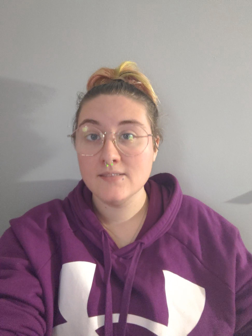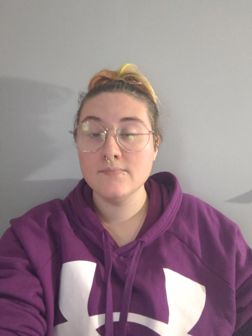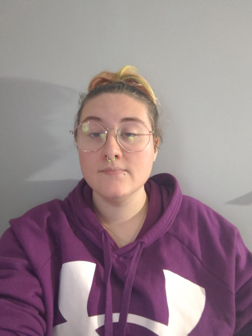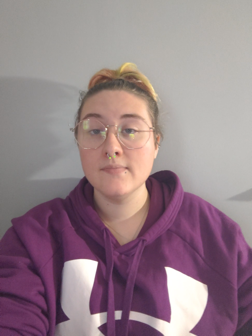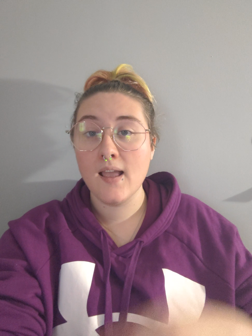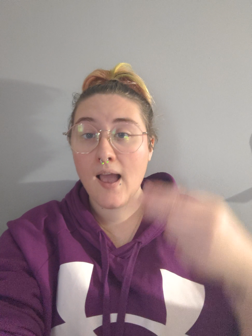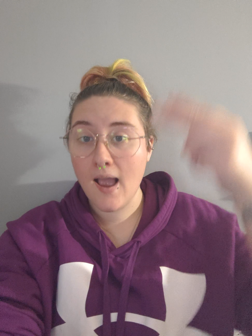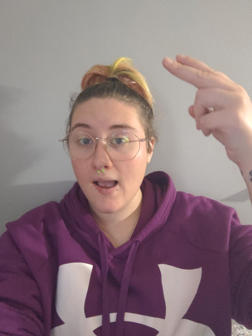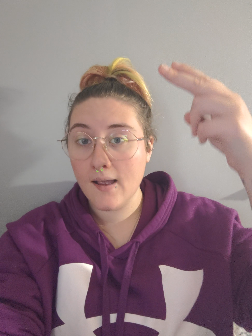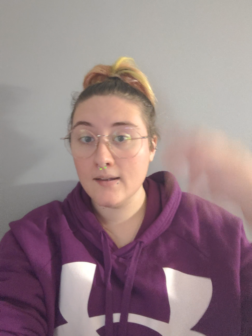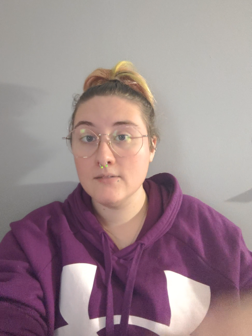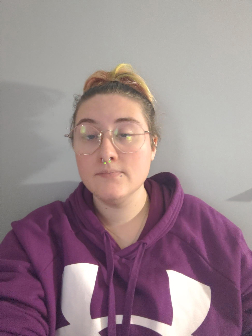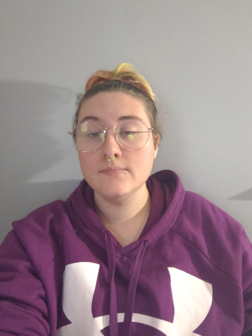high